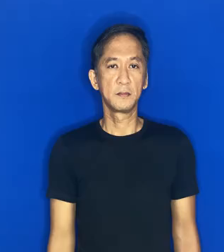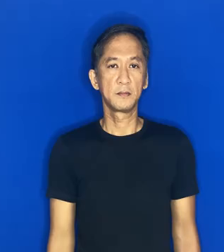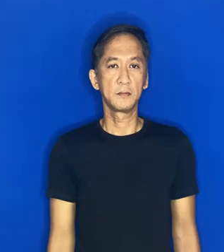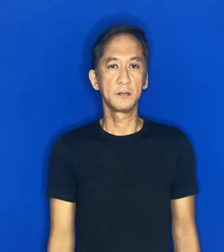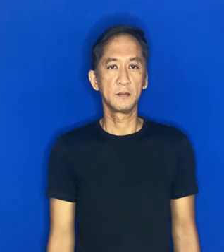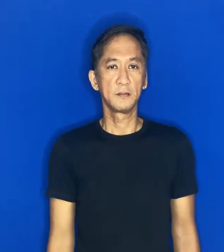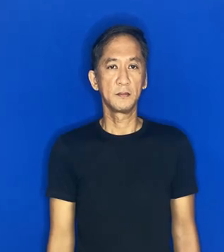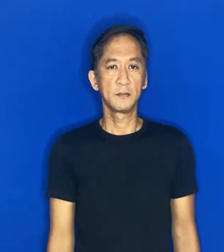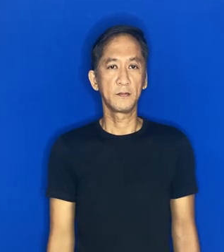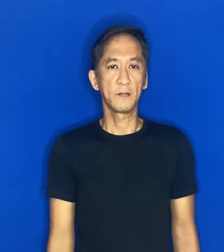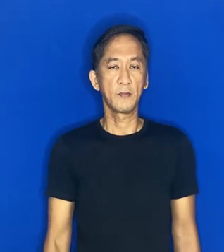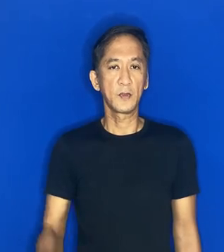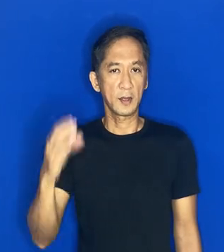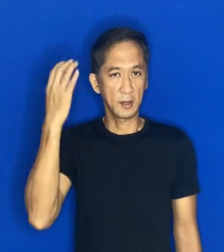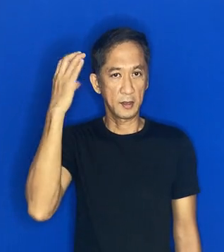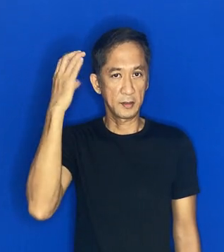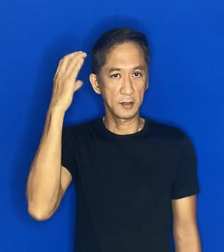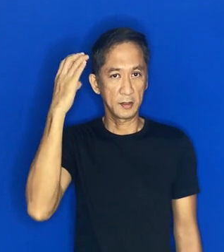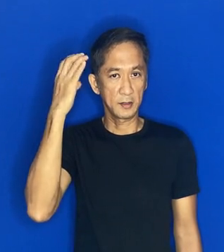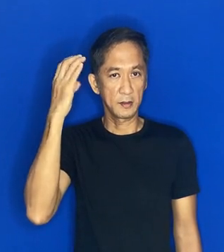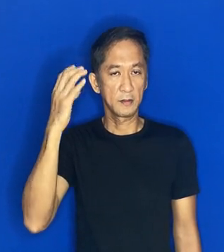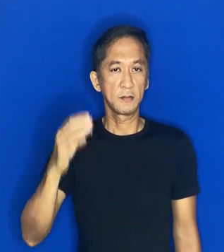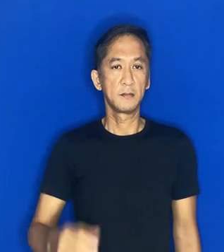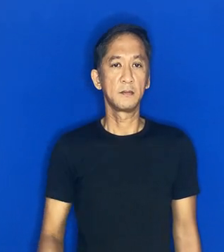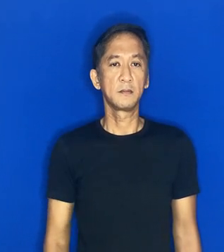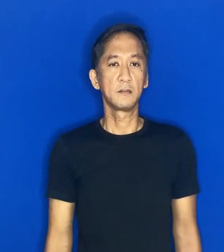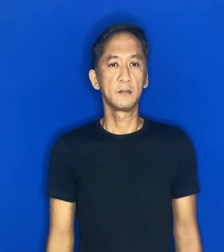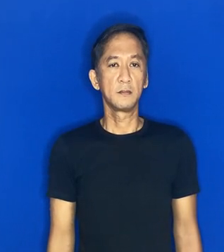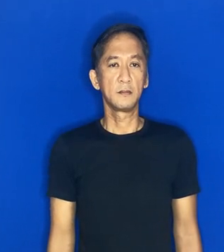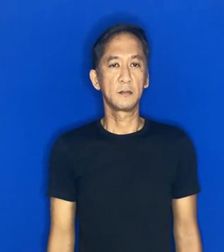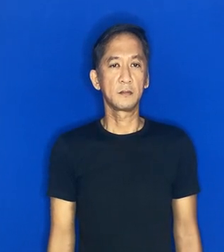cousin